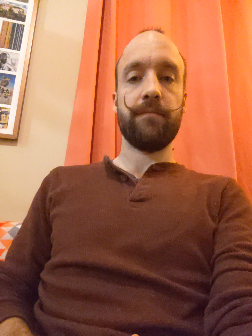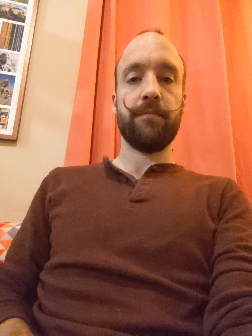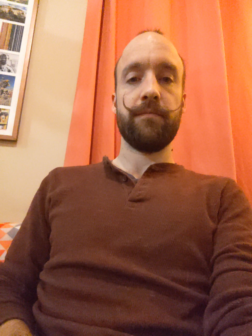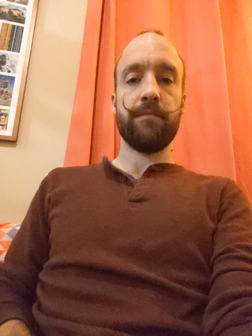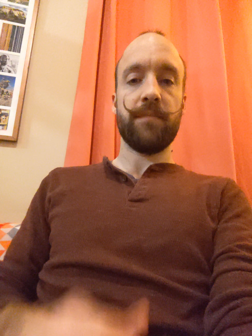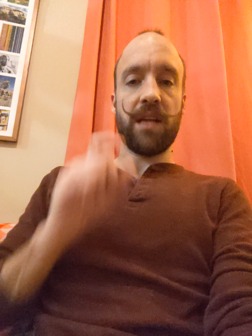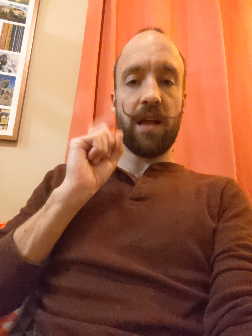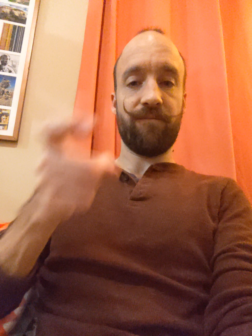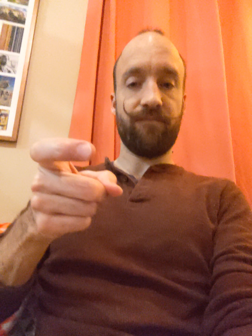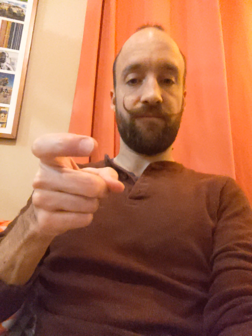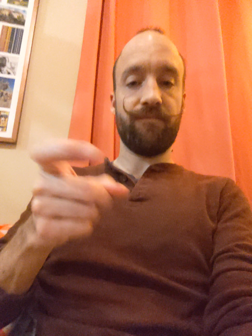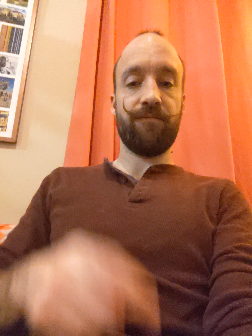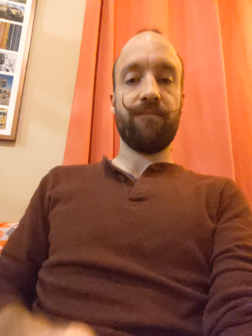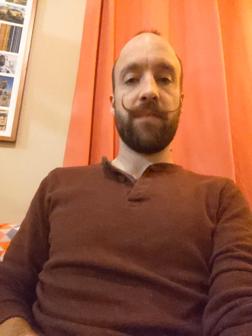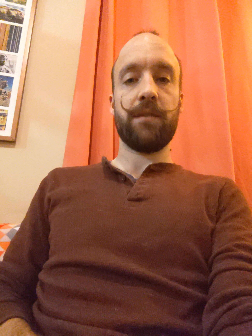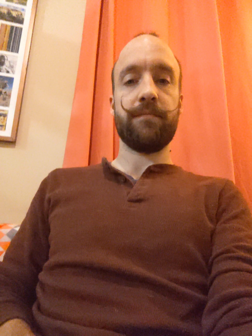gift